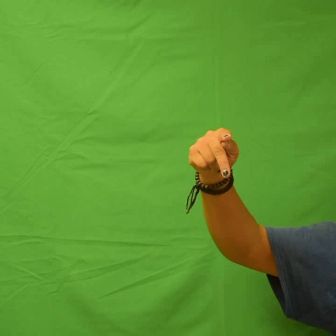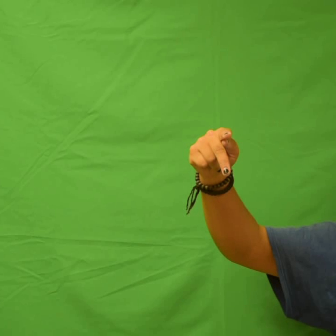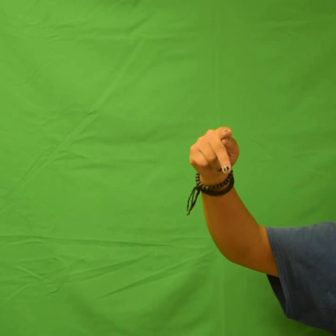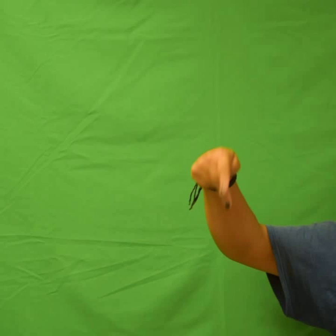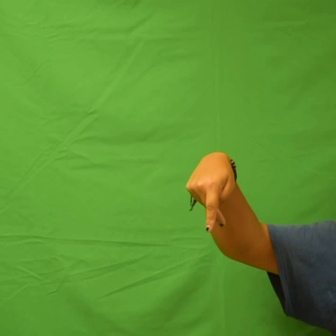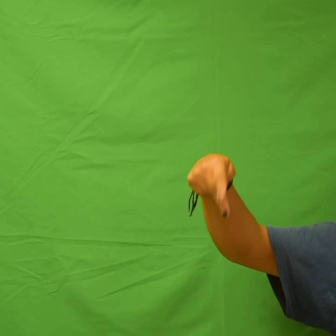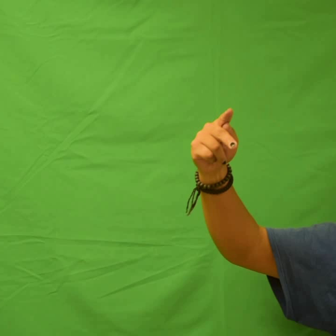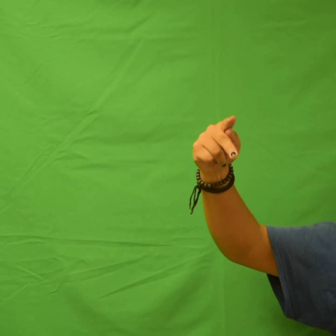K